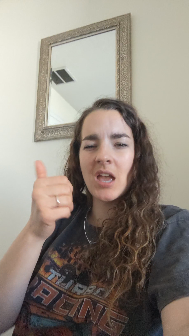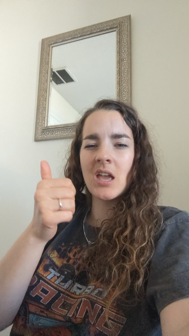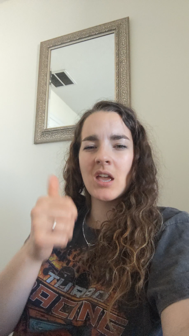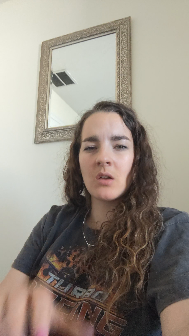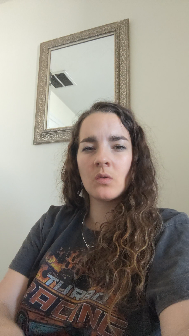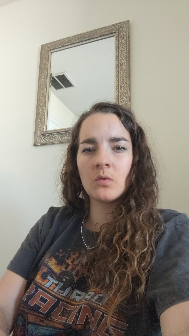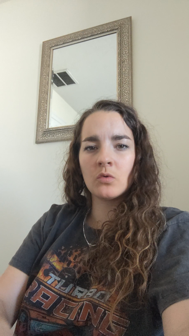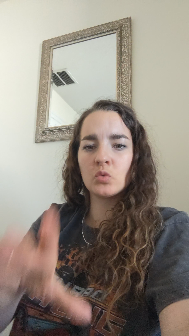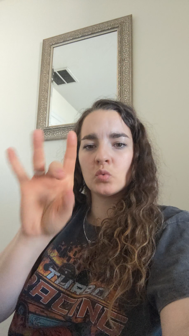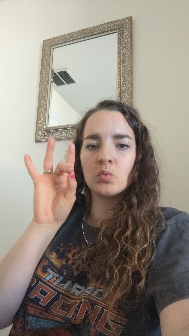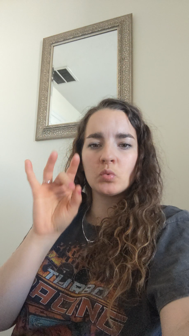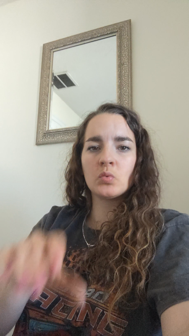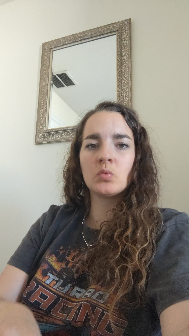choose